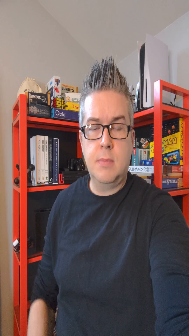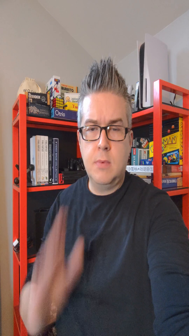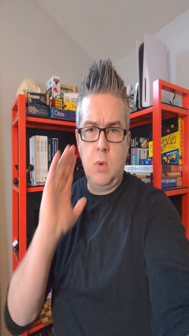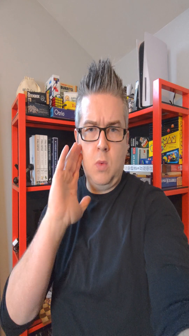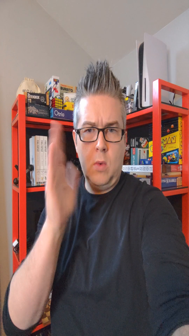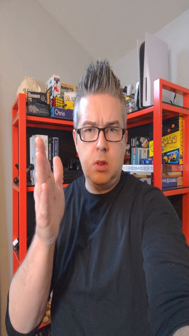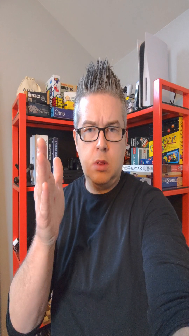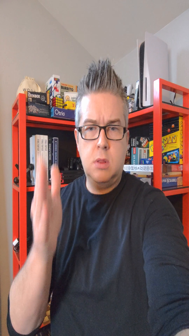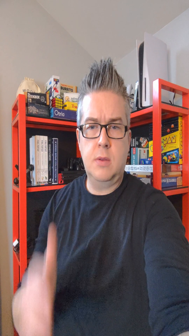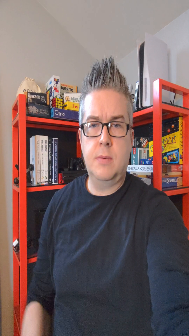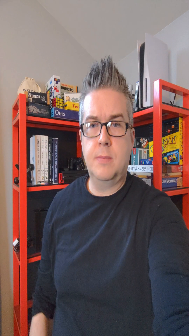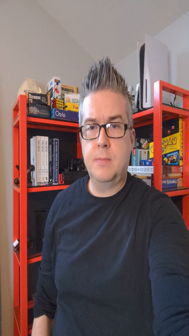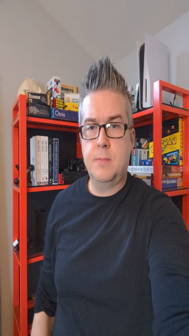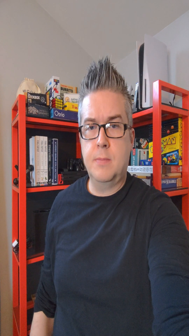will